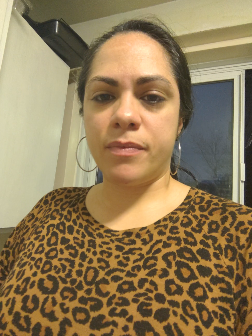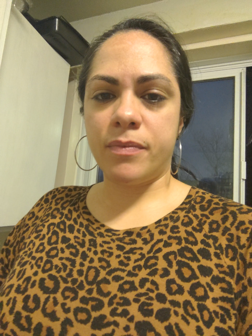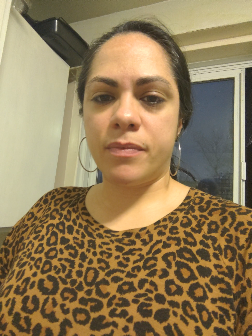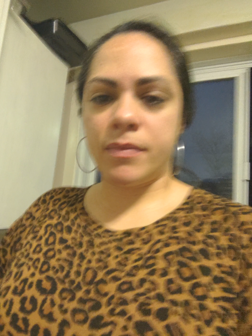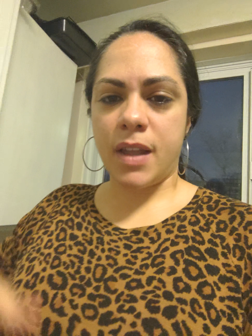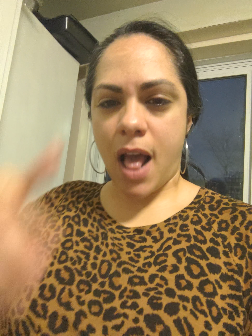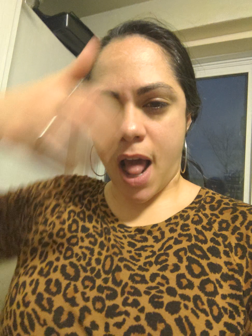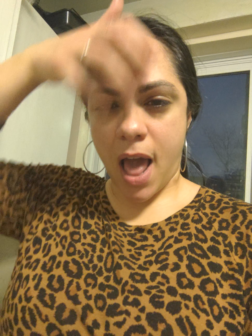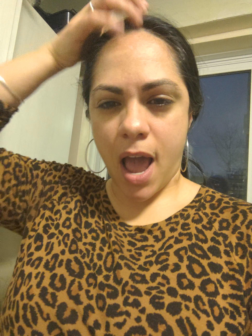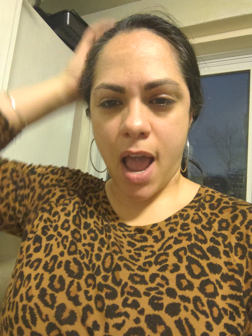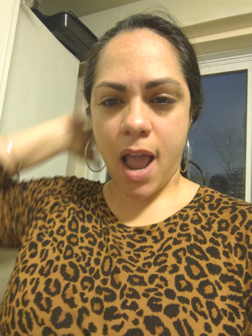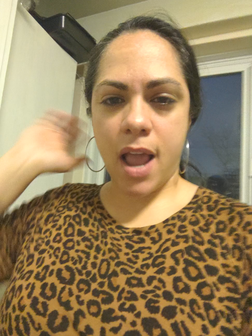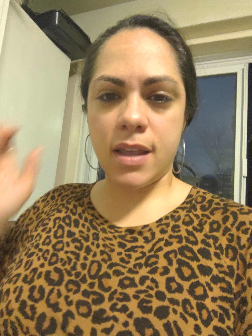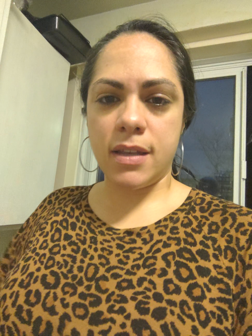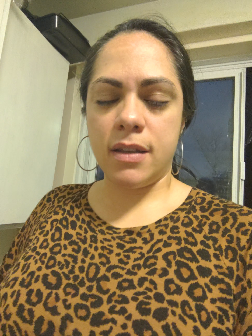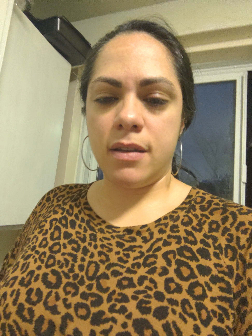lion